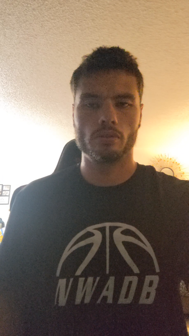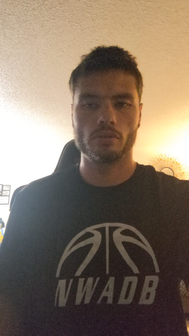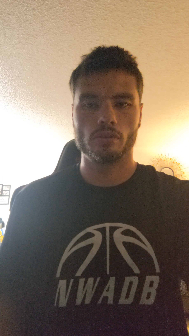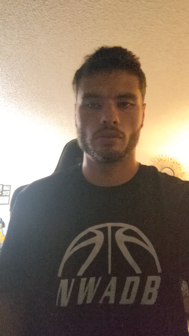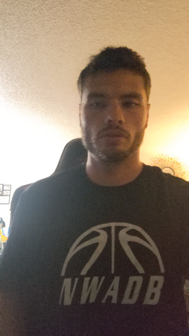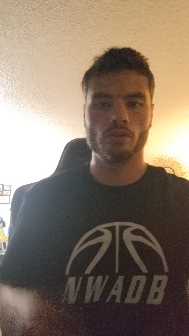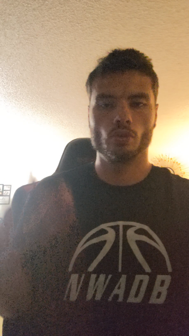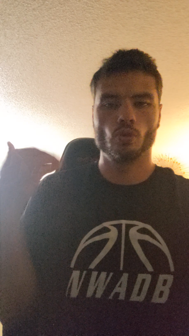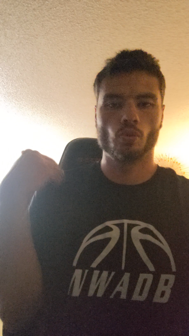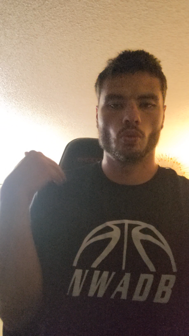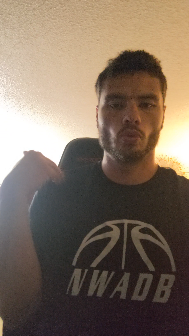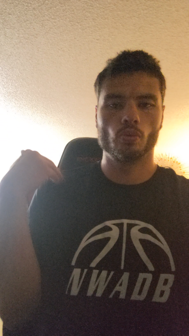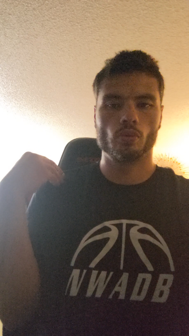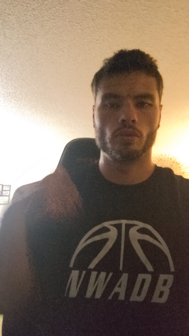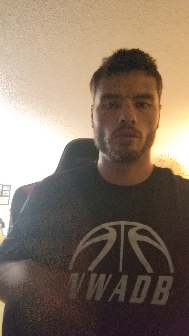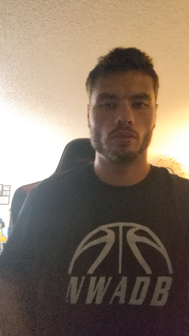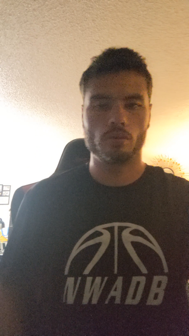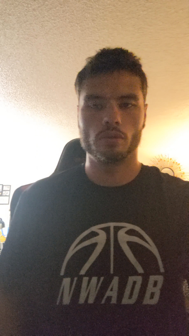shoulder